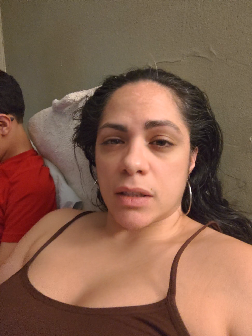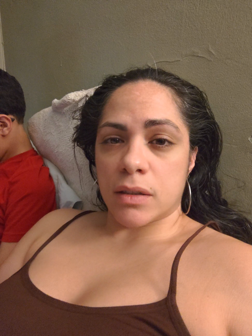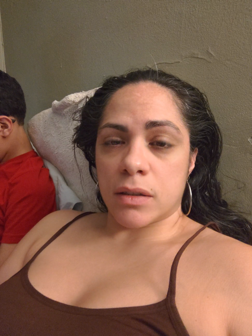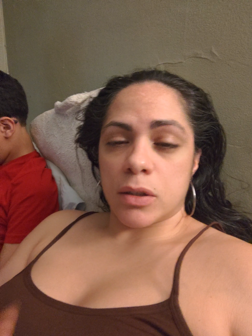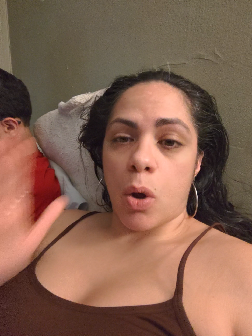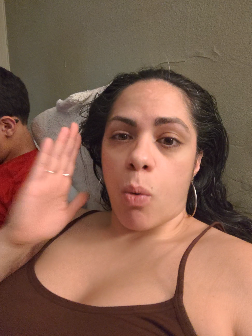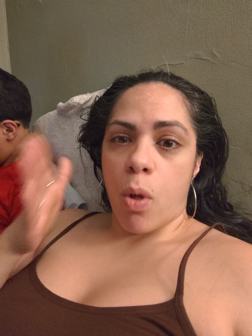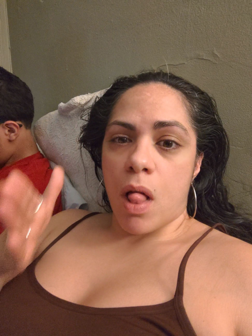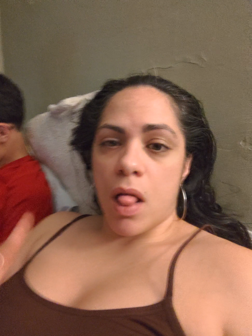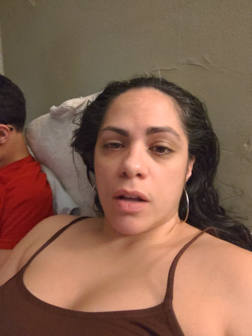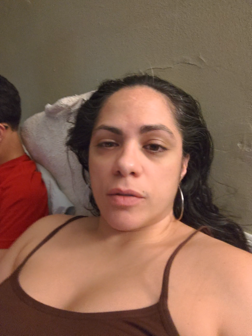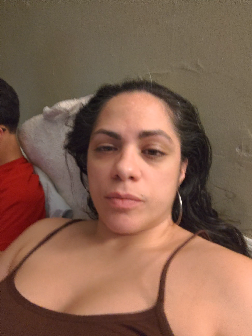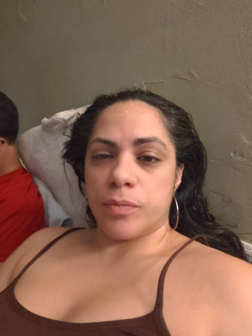will